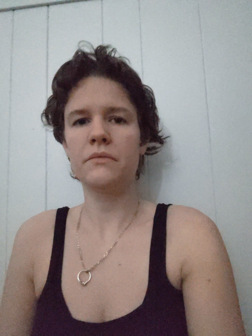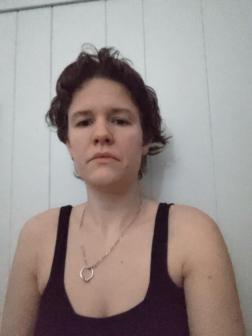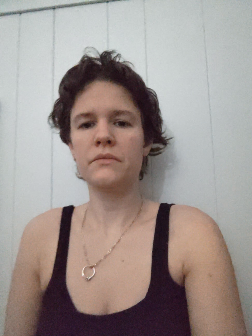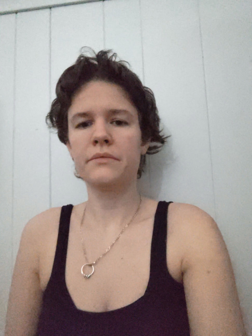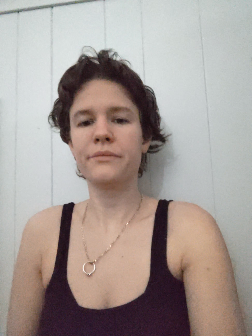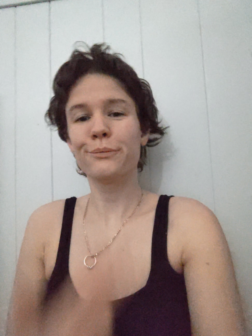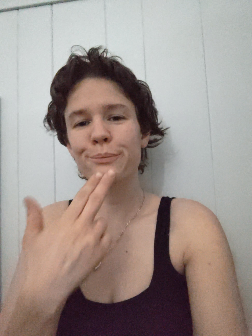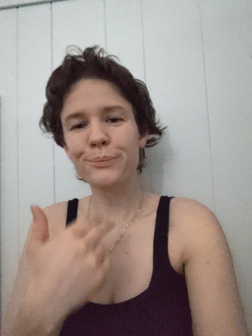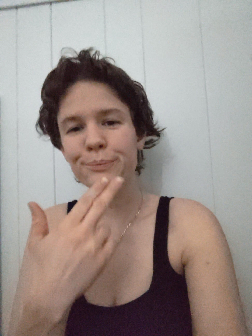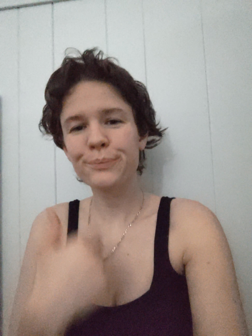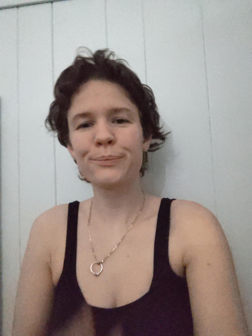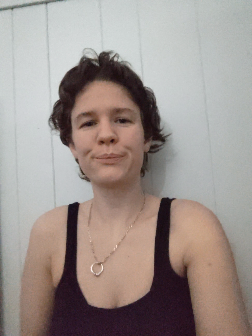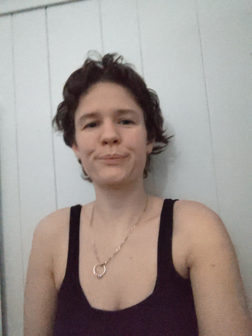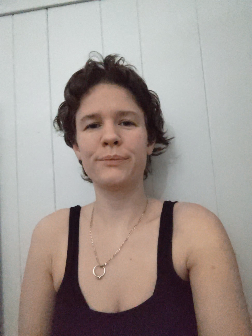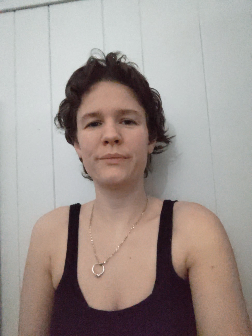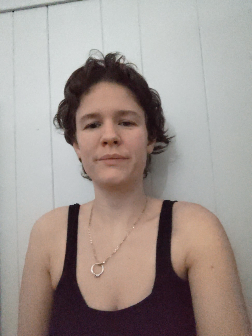cute